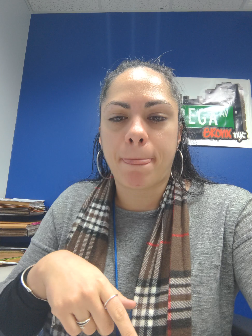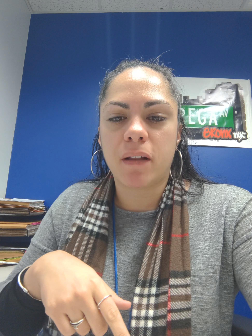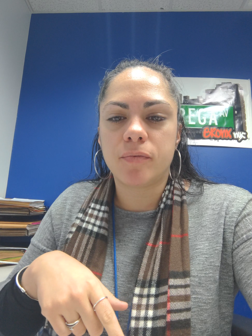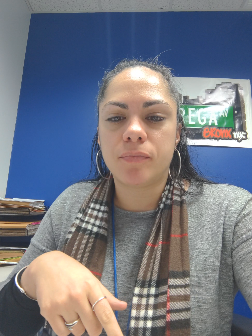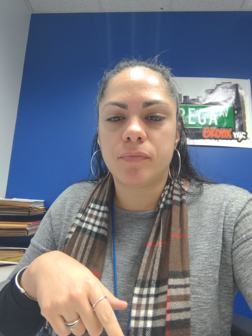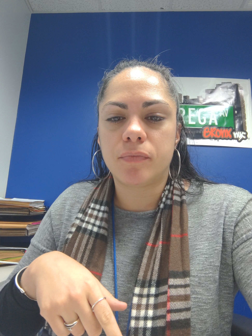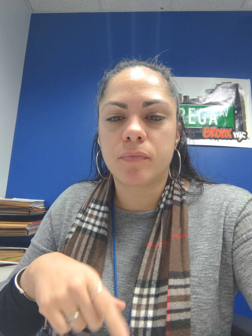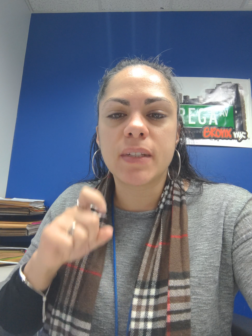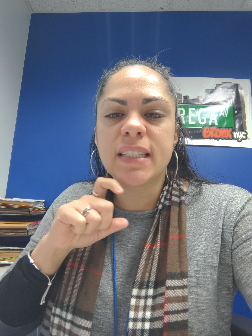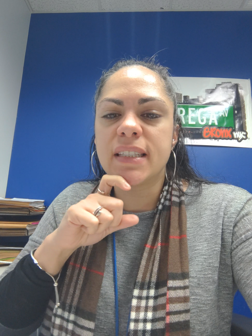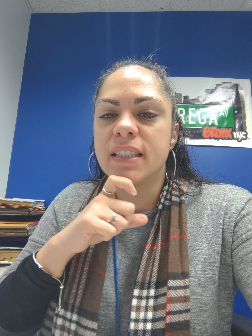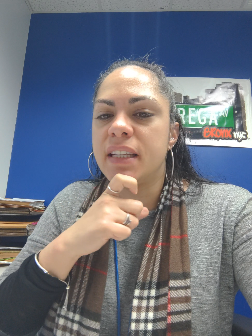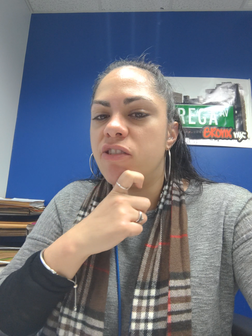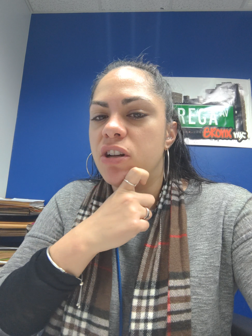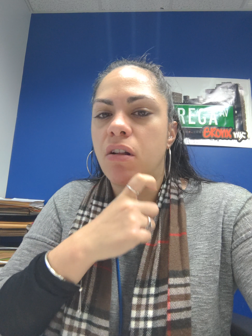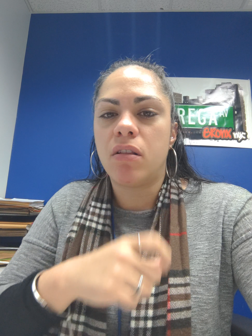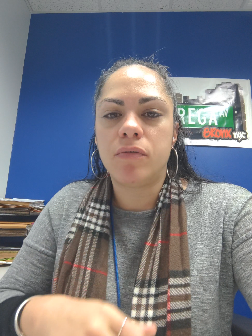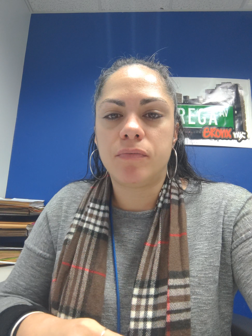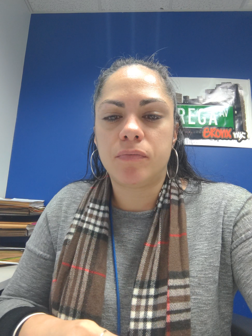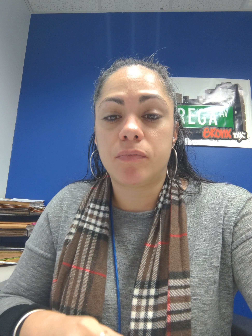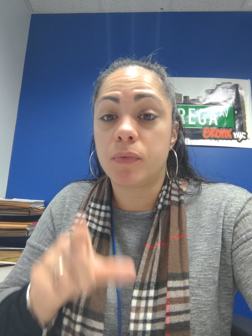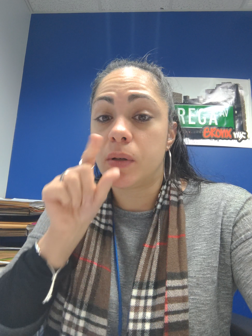cereal